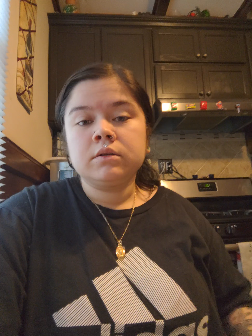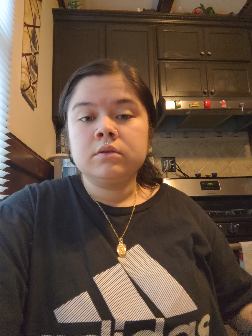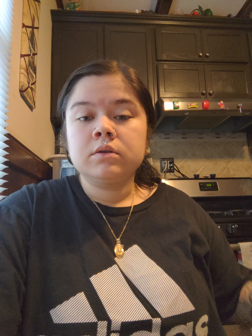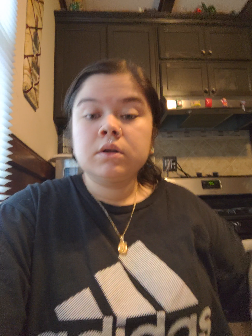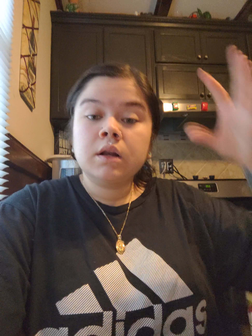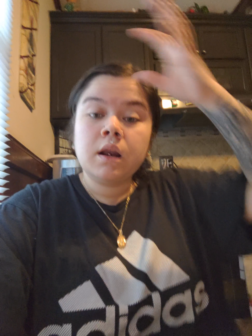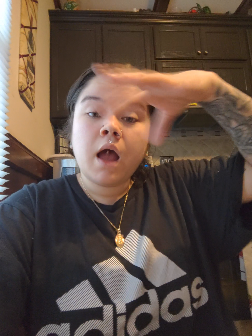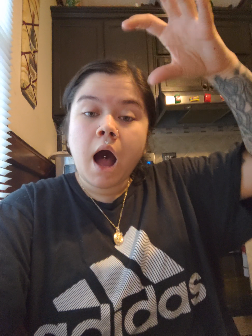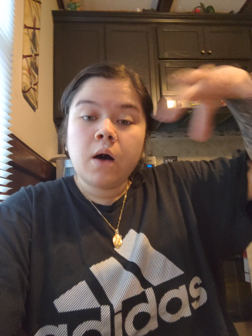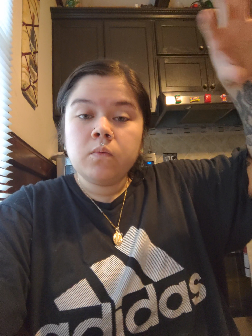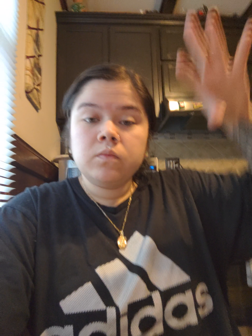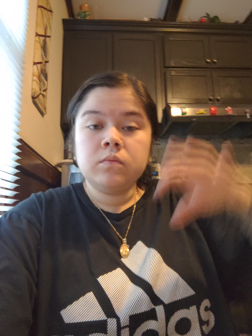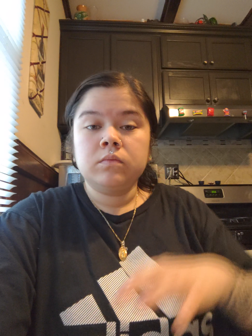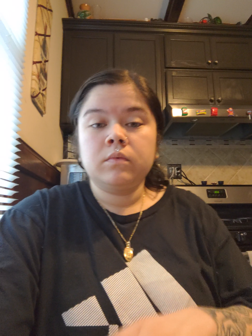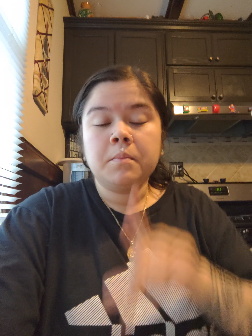cloud